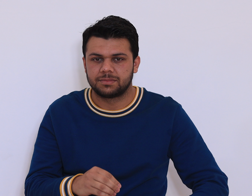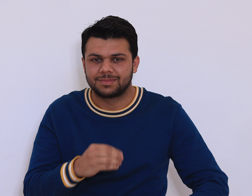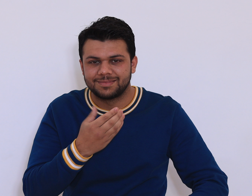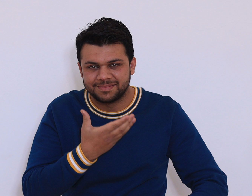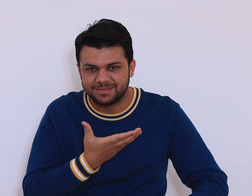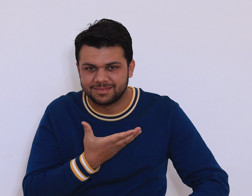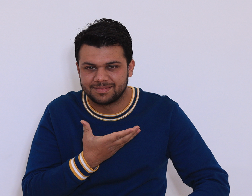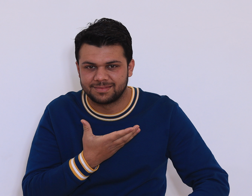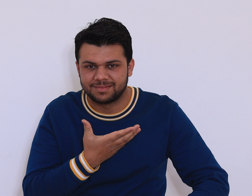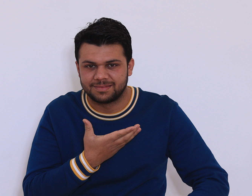glad